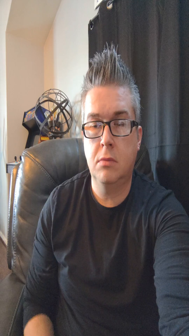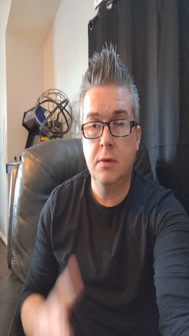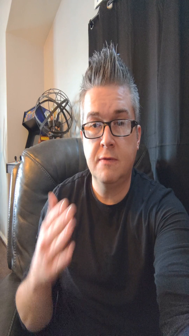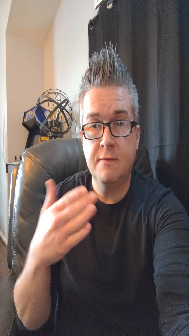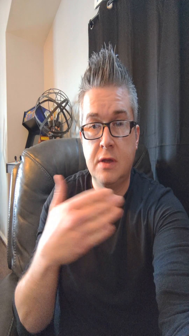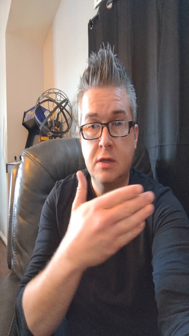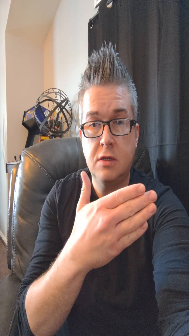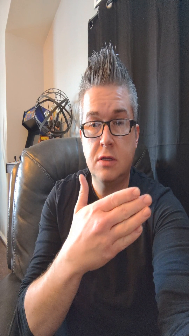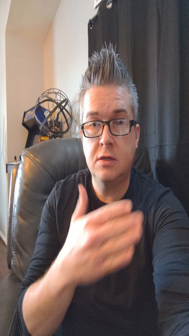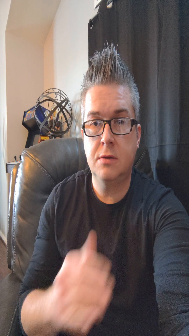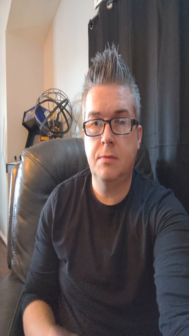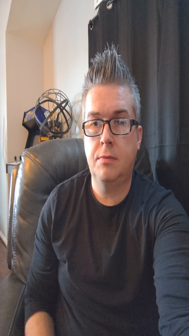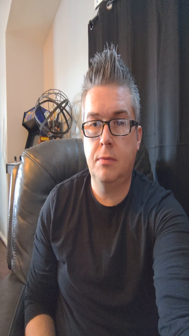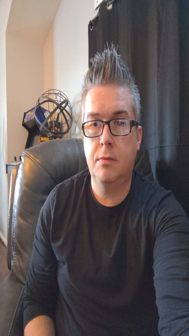fish